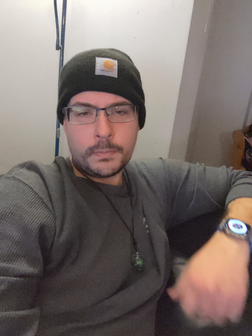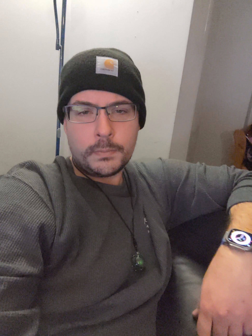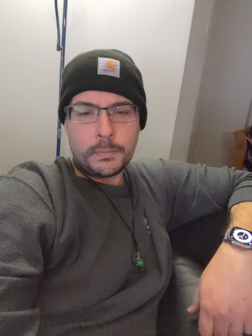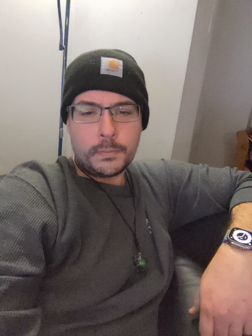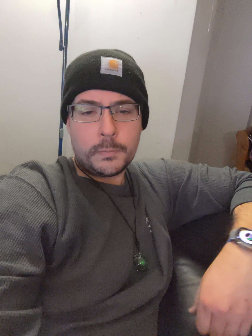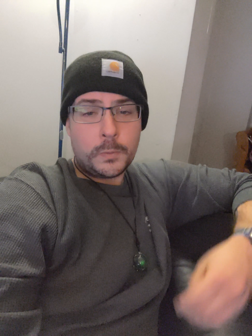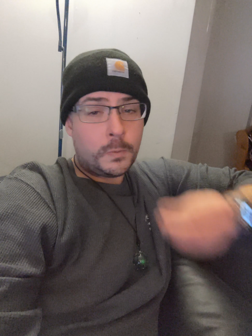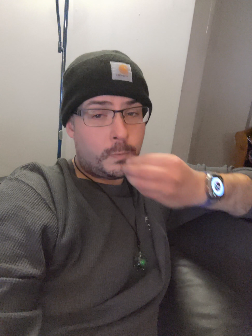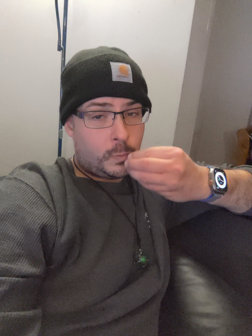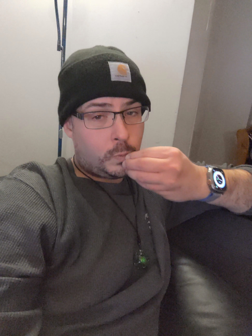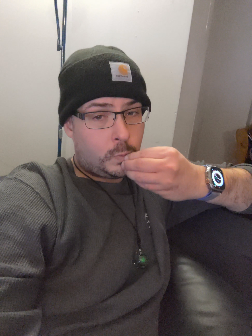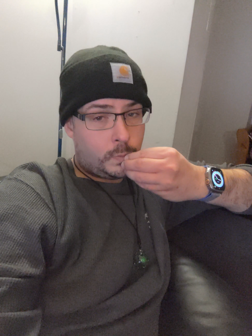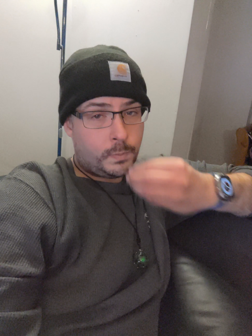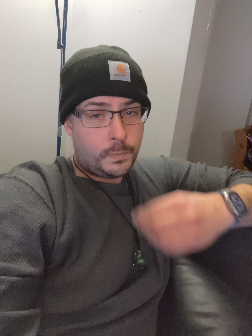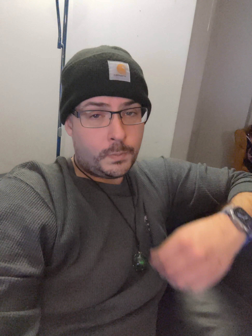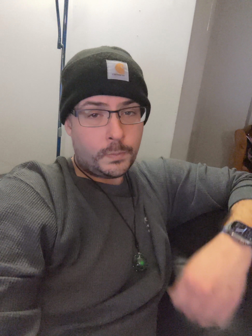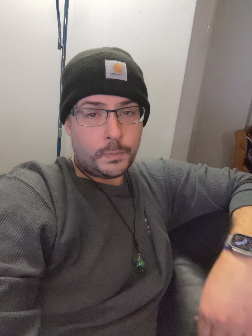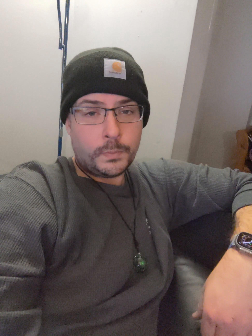food